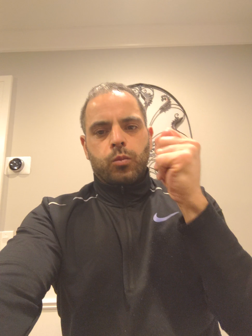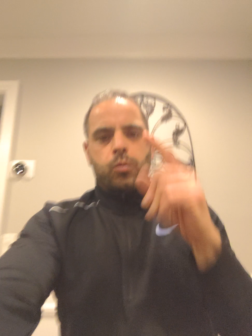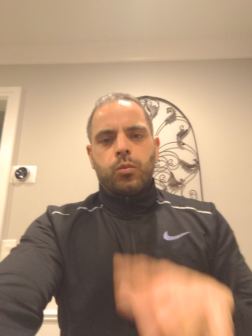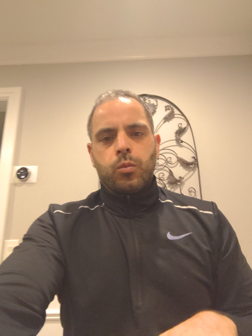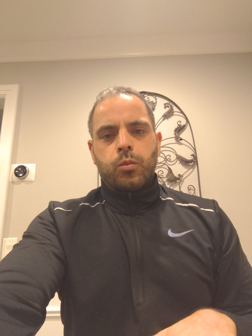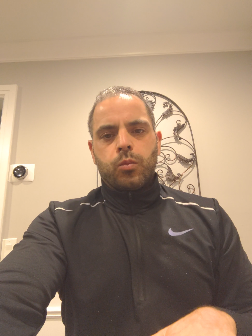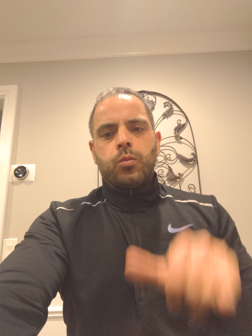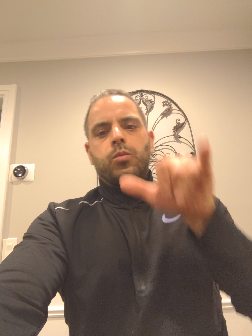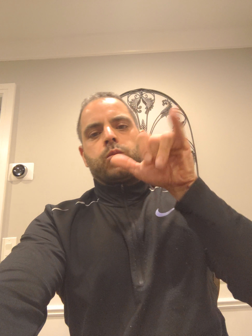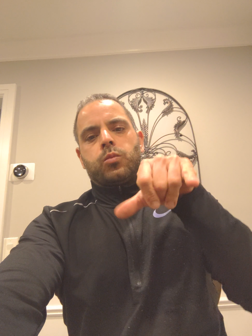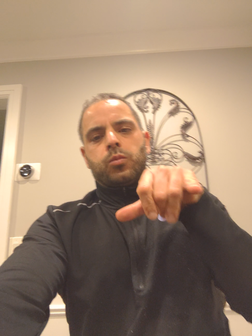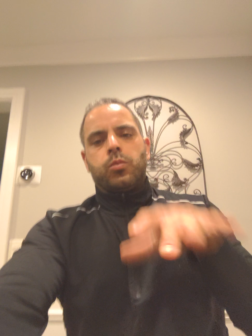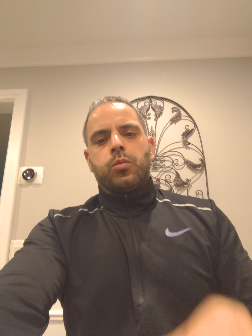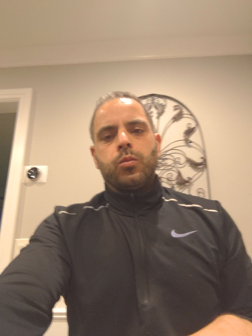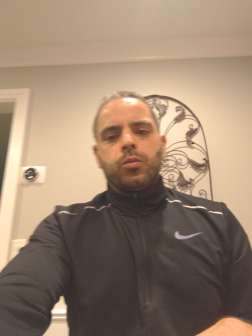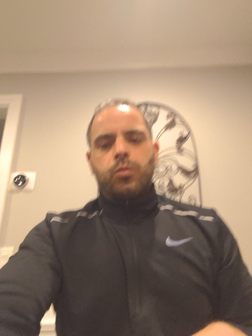that